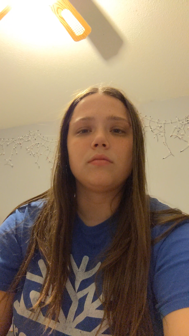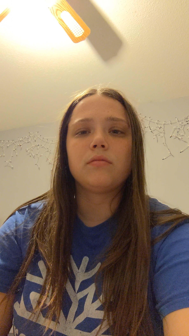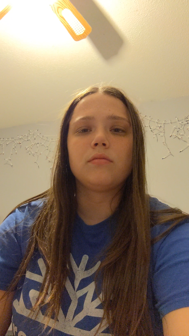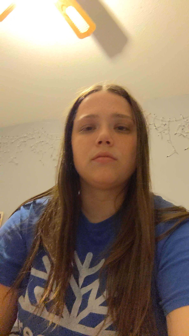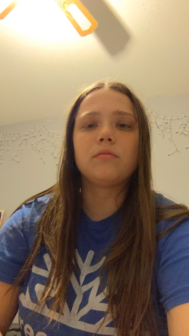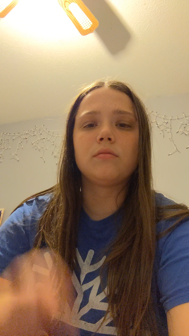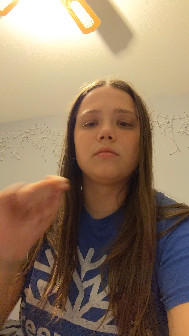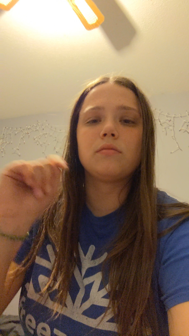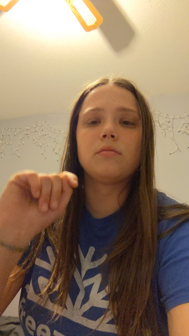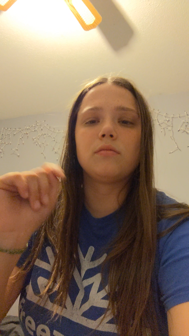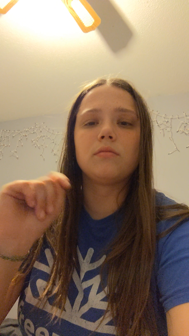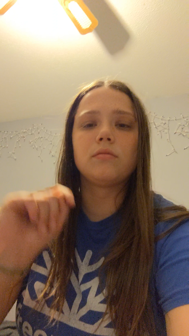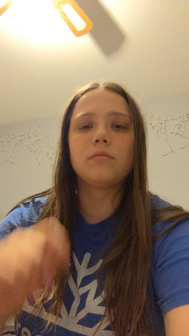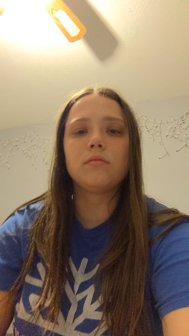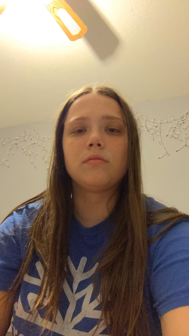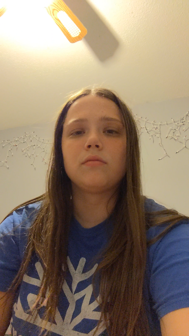bathroom